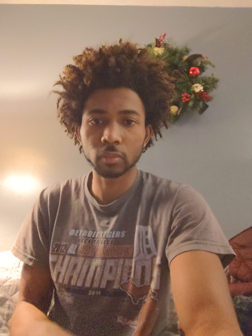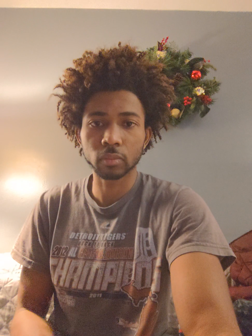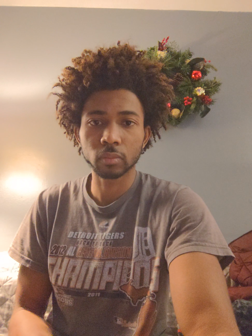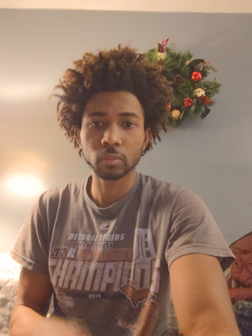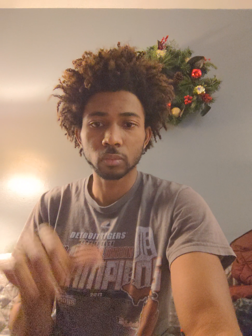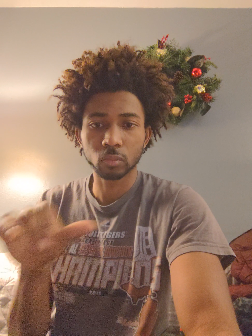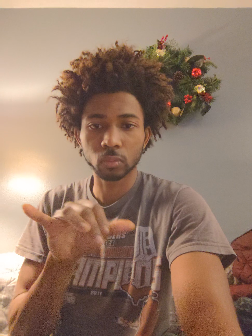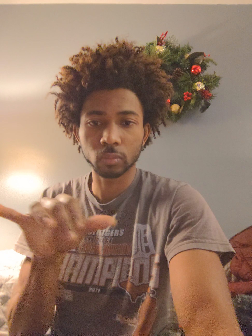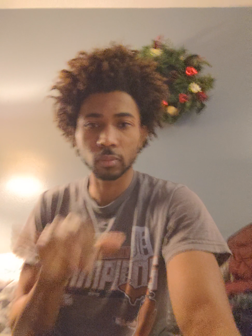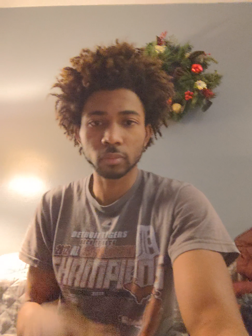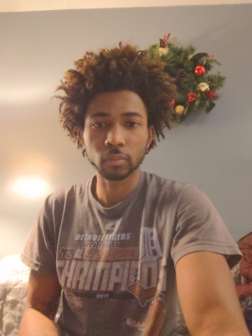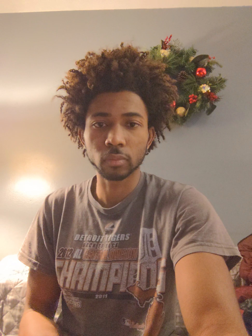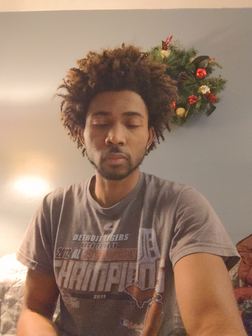same